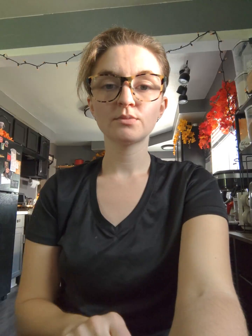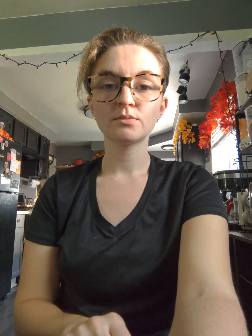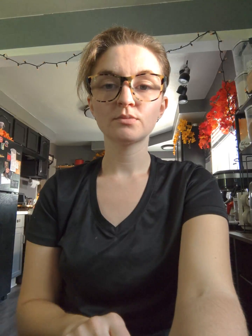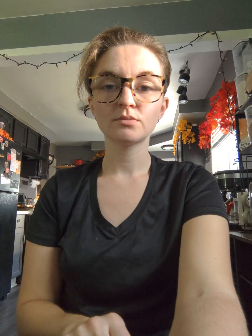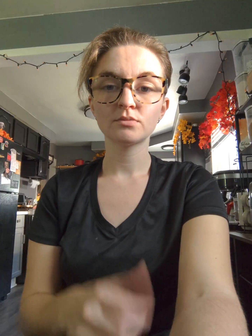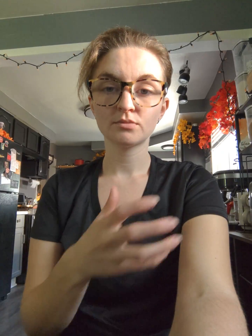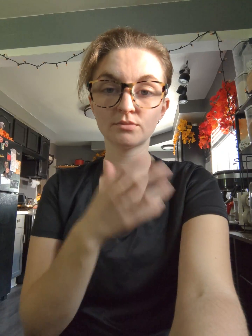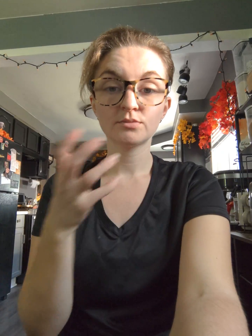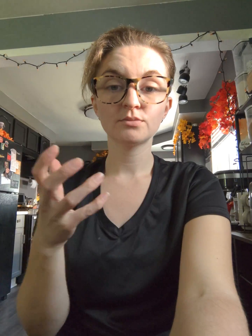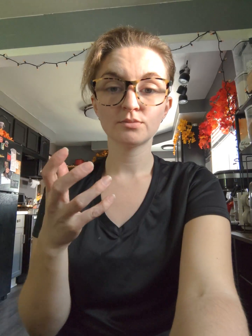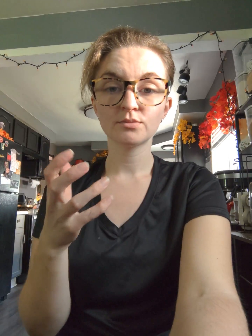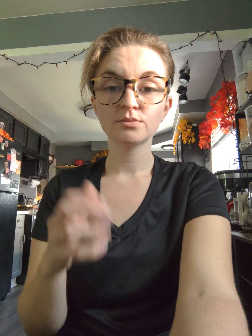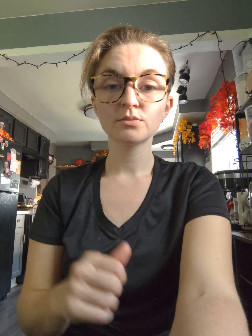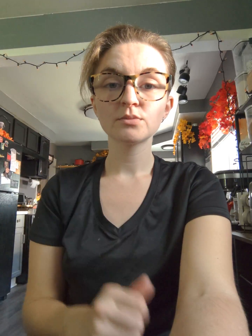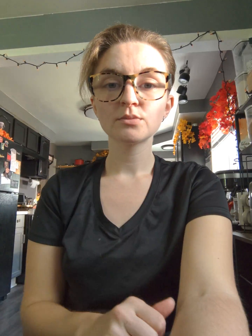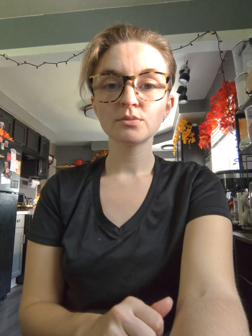a lot